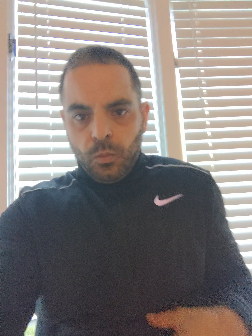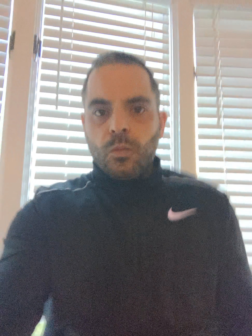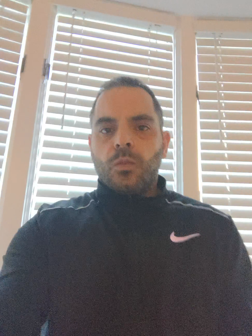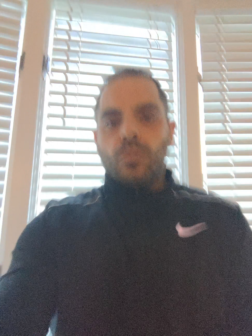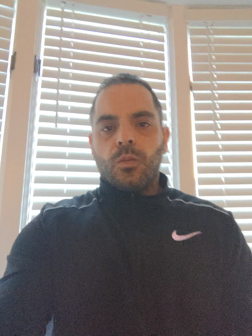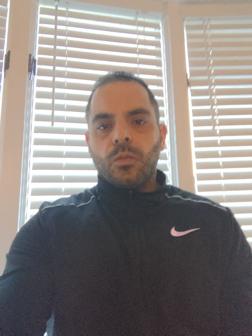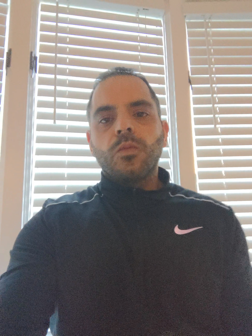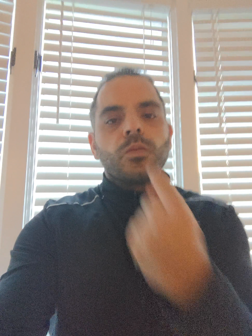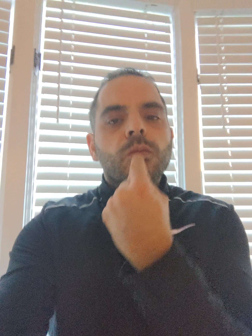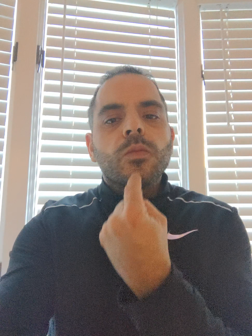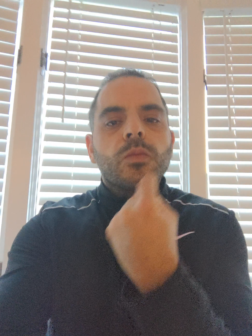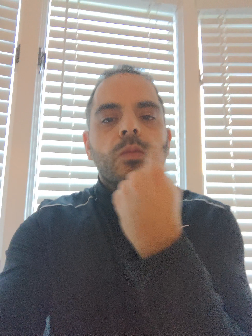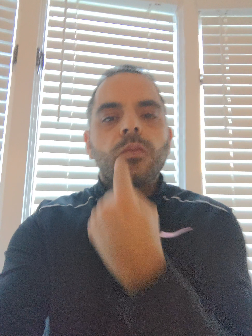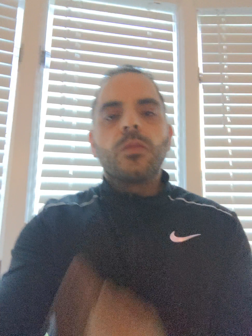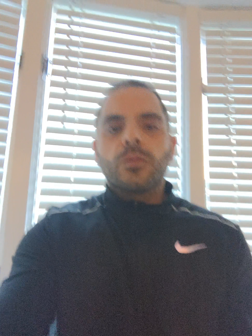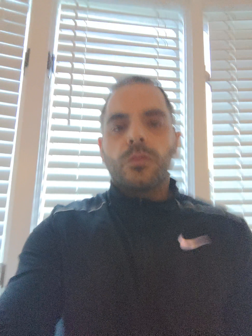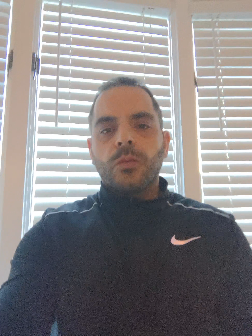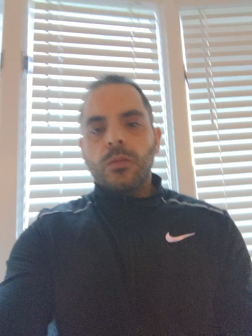mouth